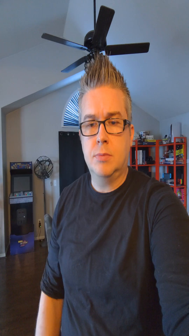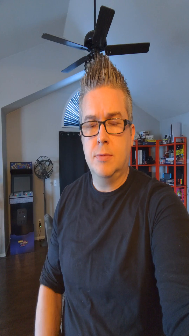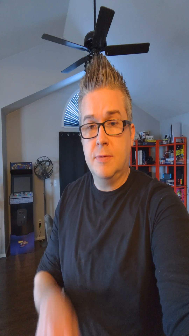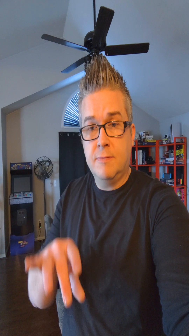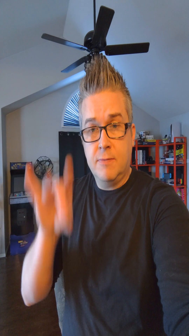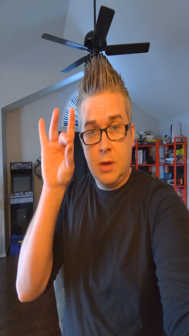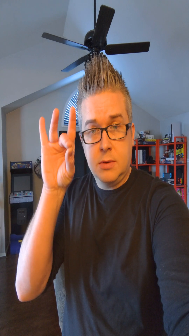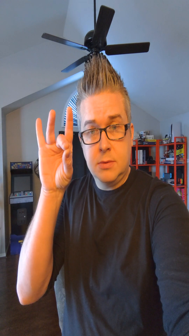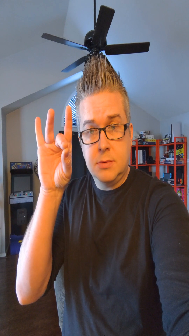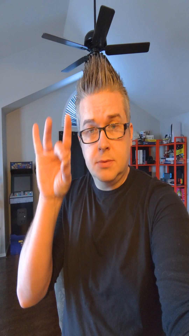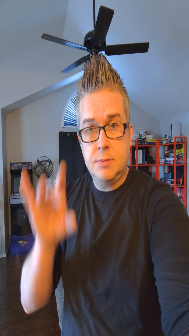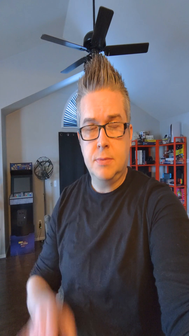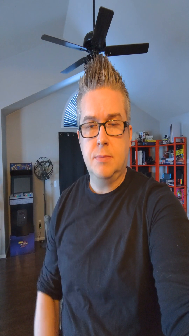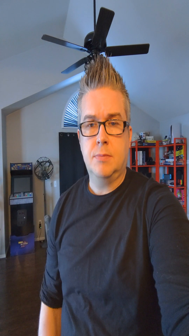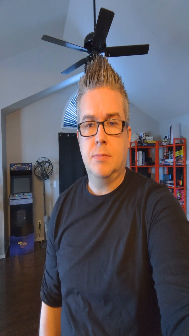find